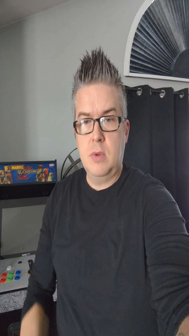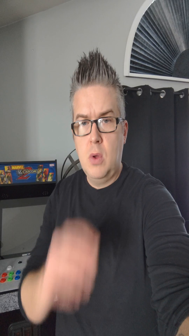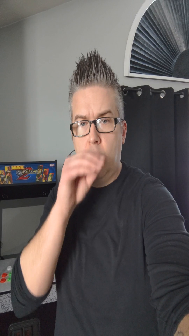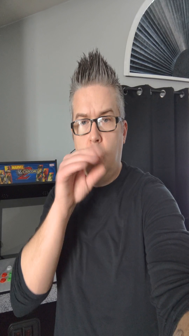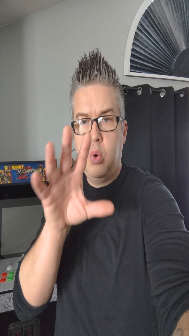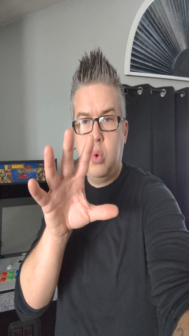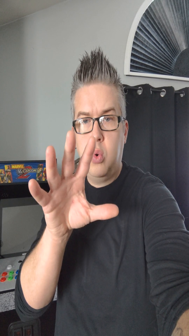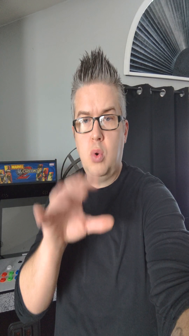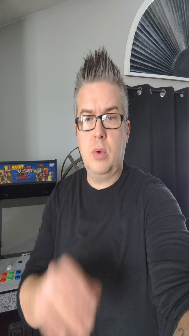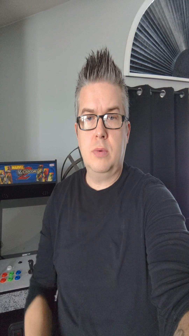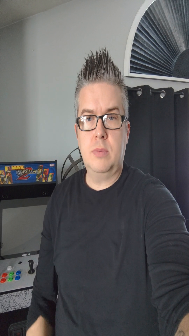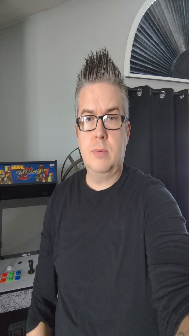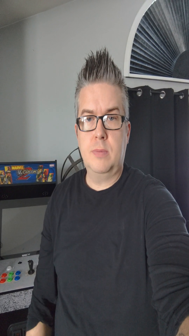blow